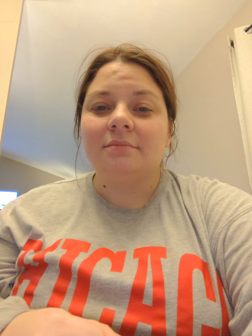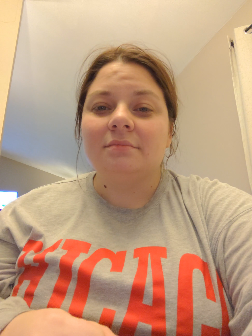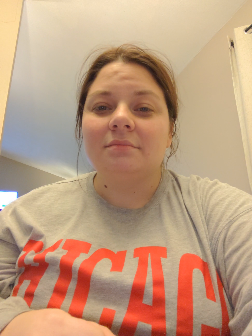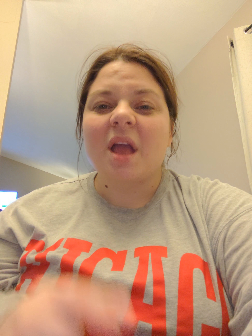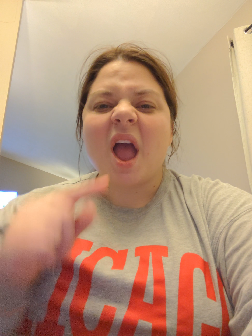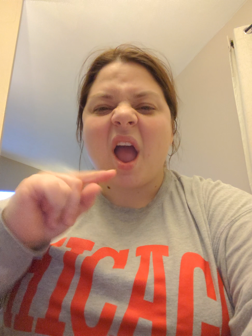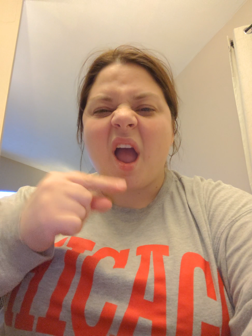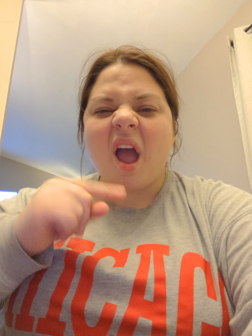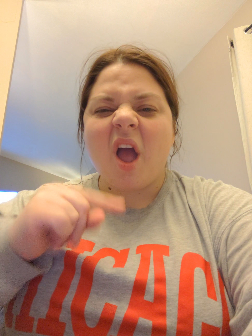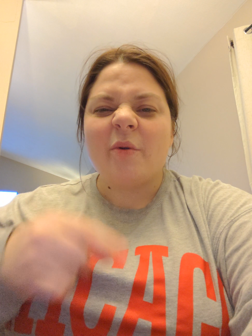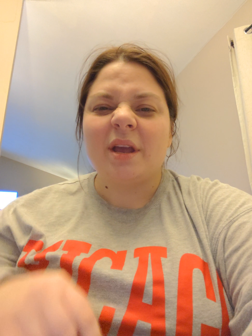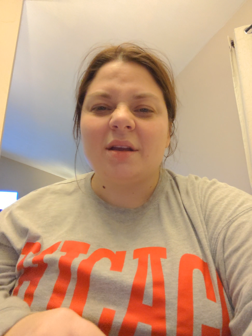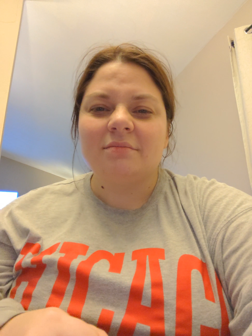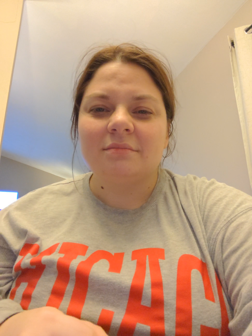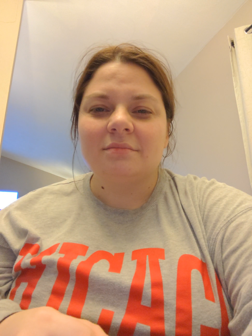owie